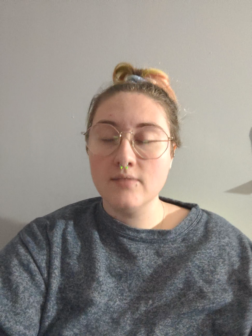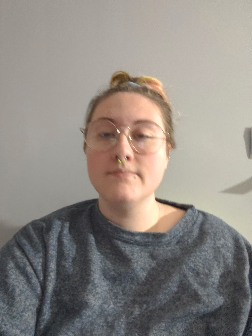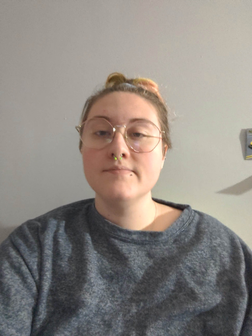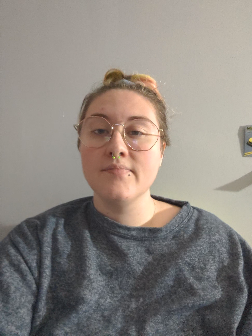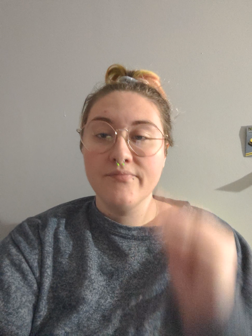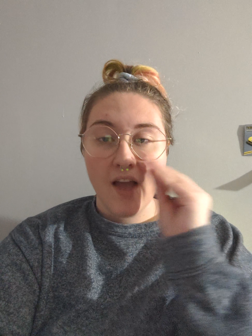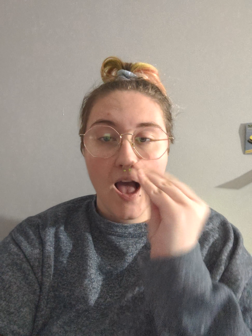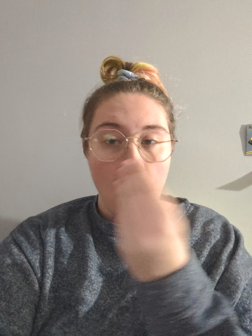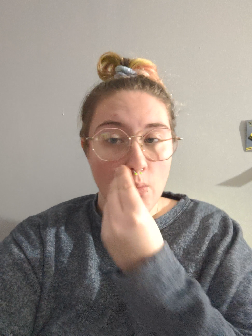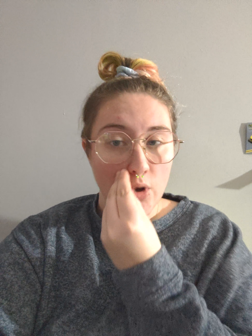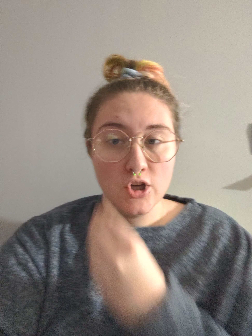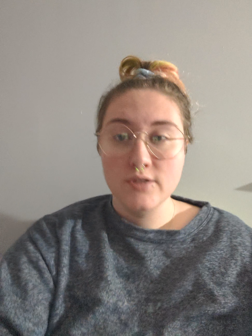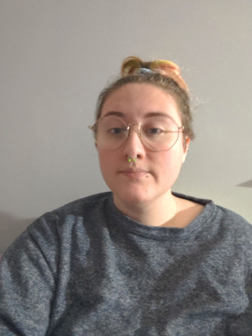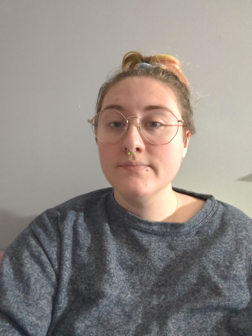flower